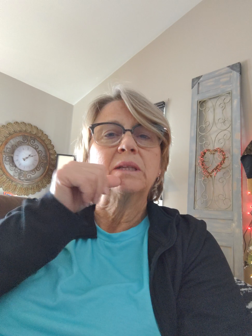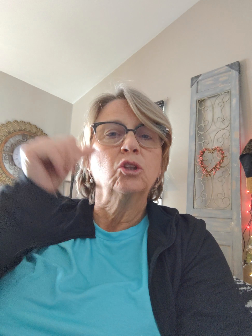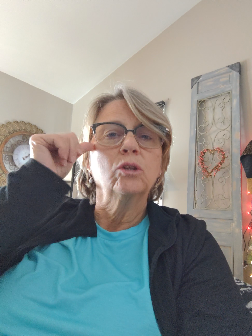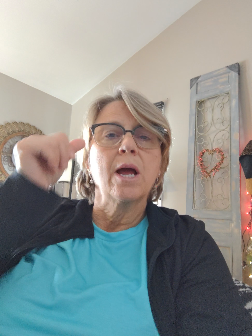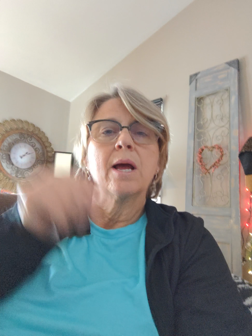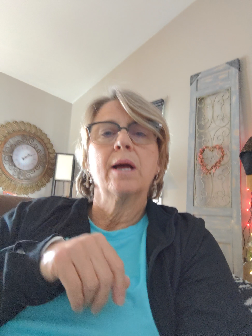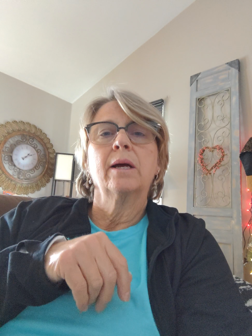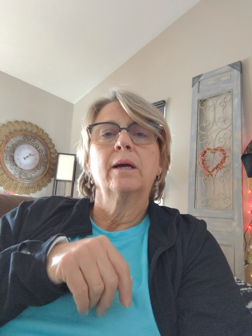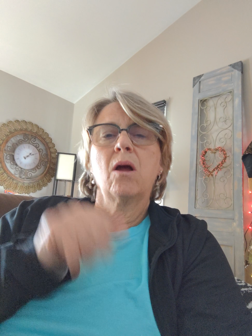yesterday